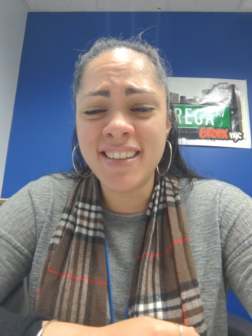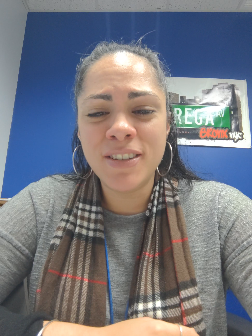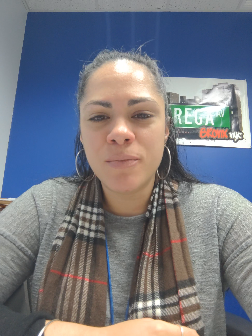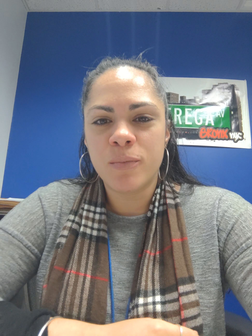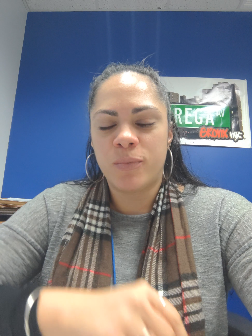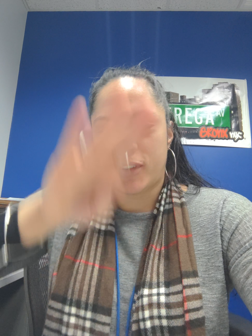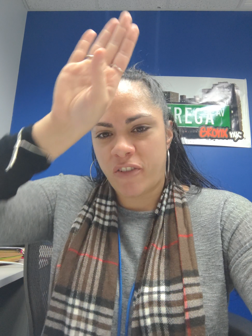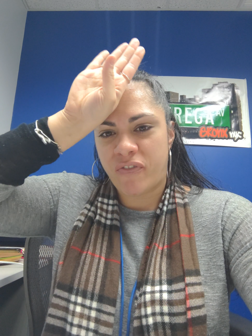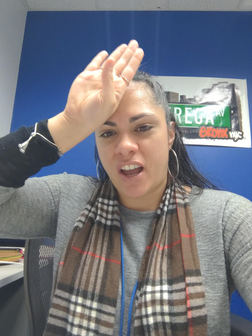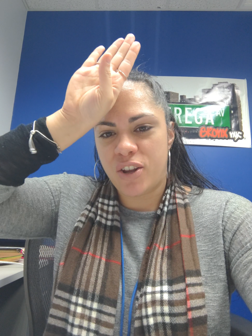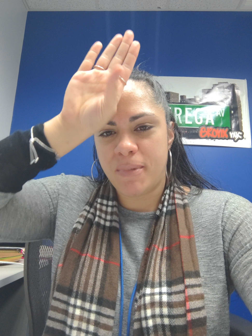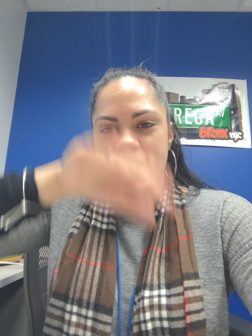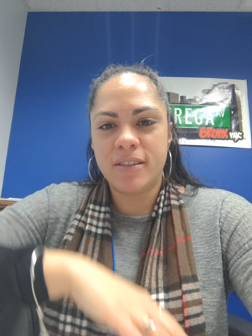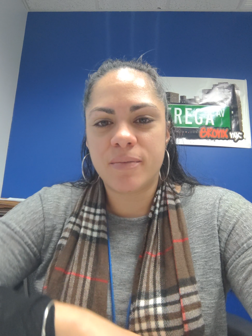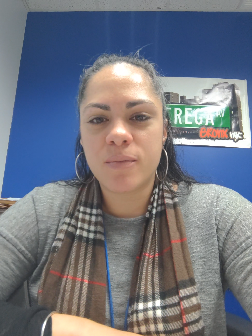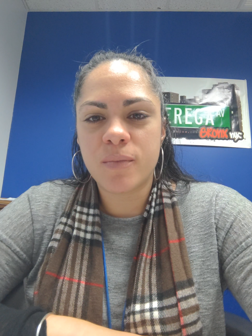fireman